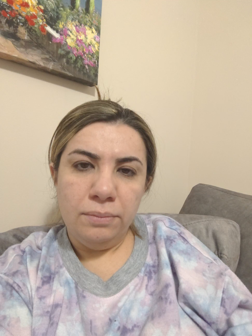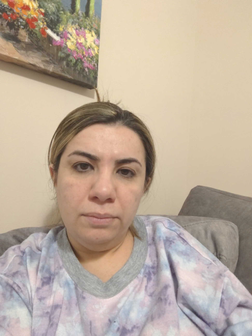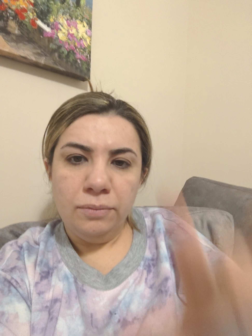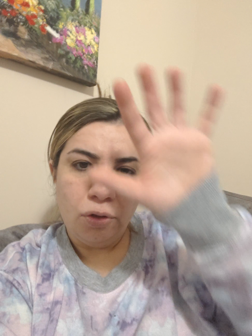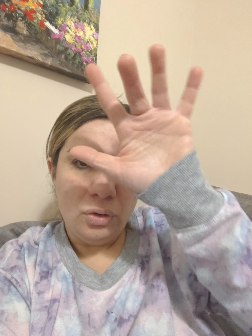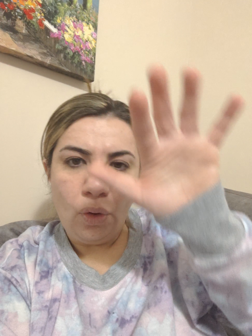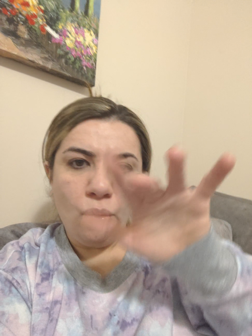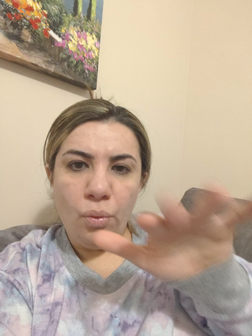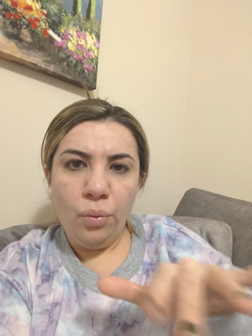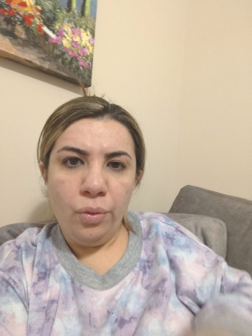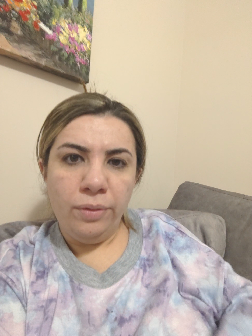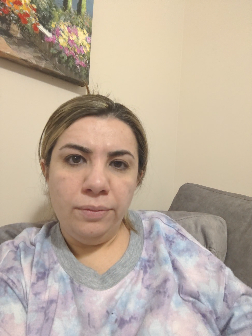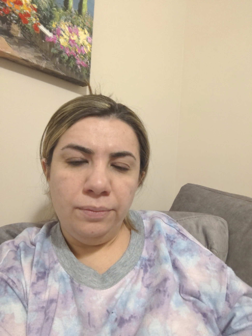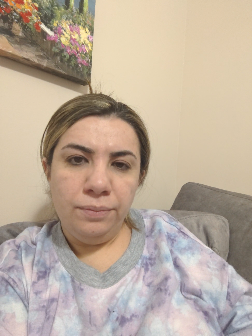snow